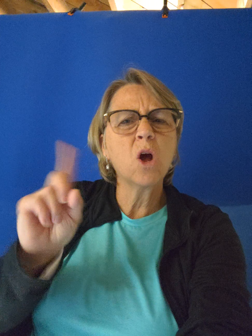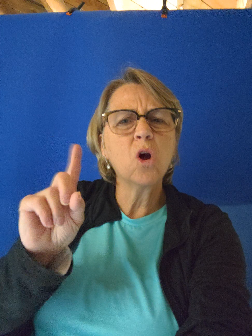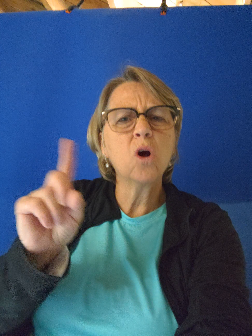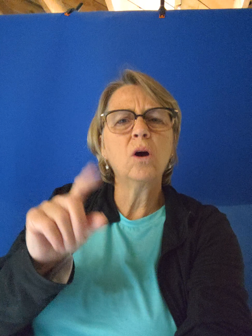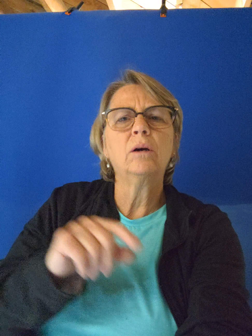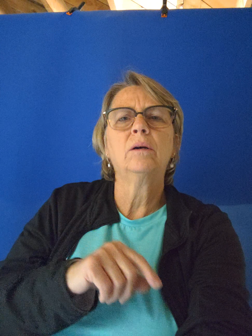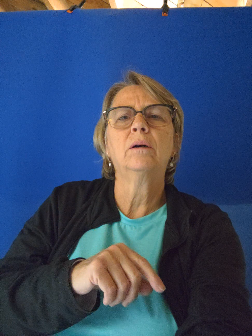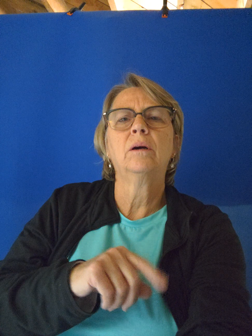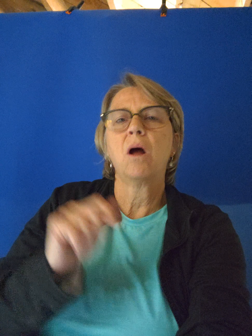where